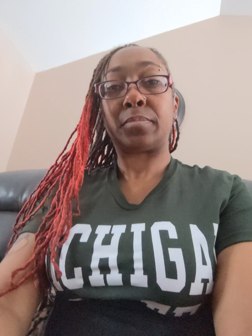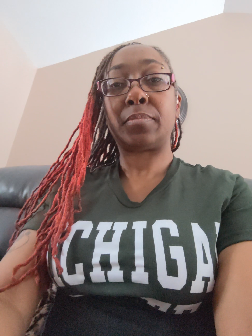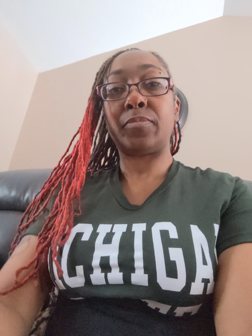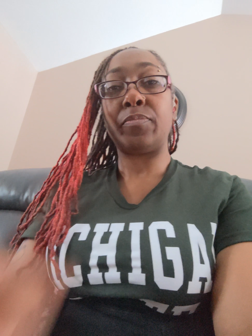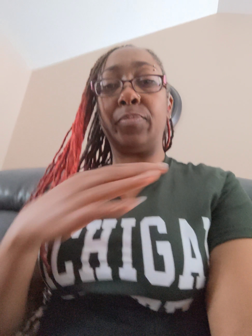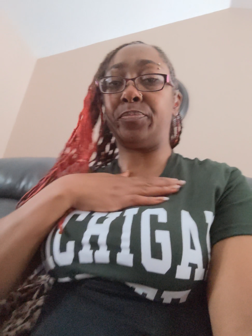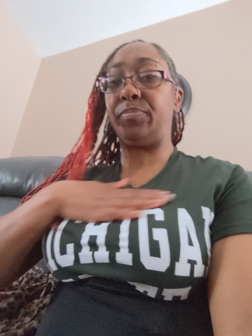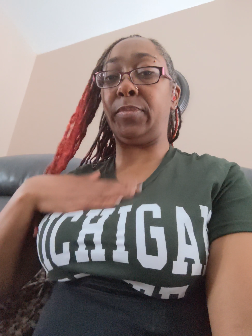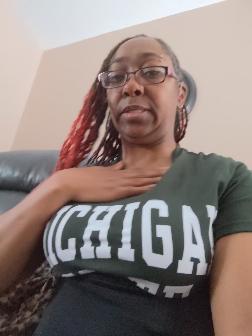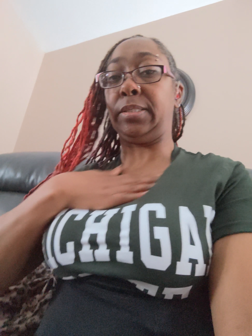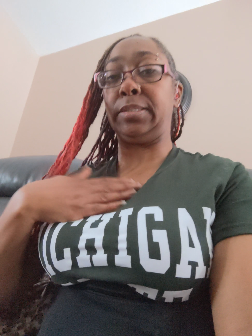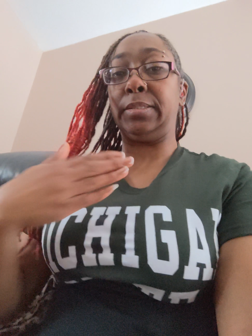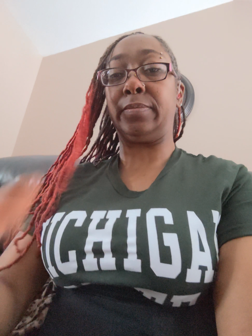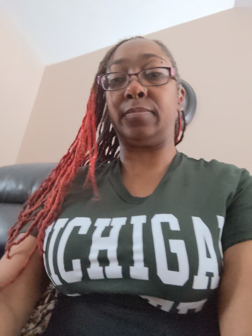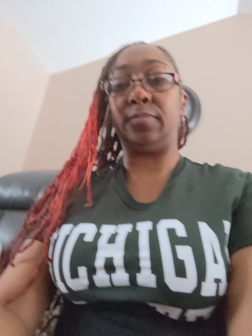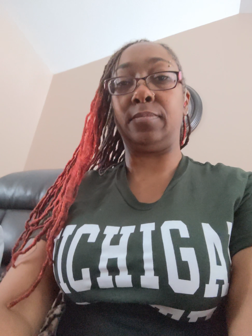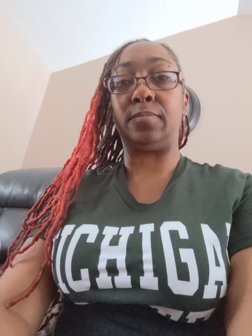please